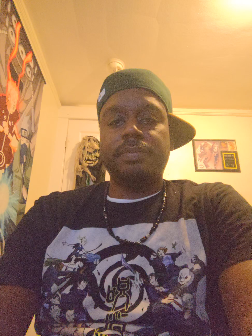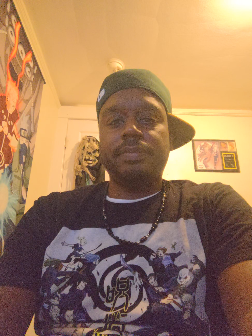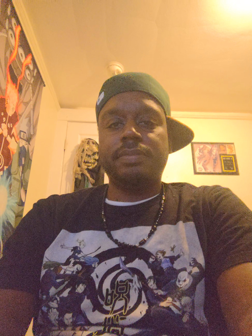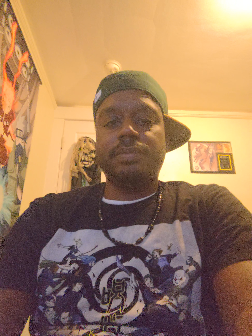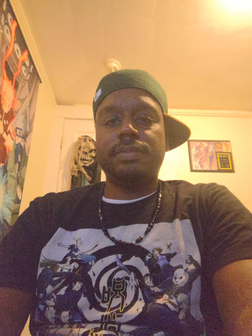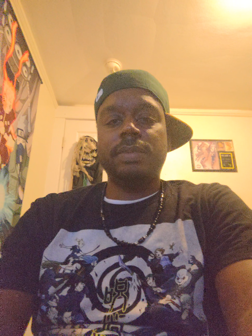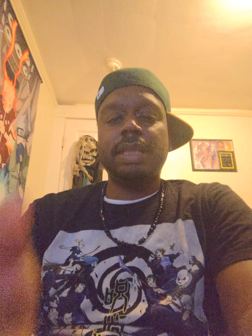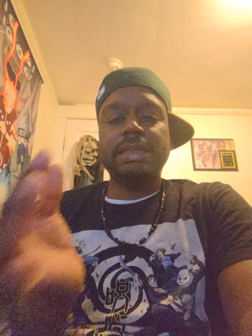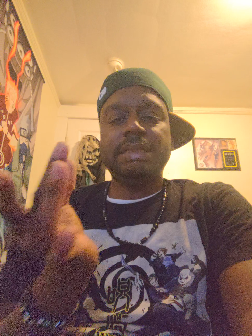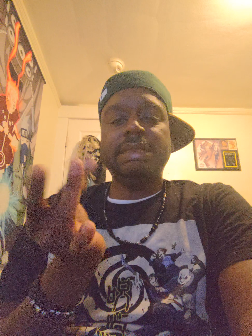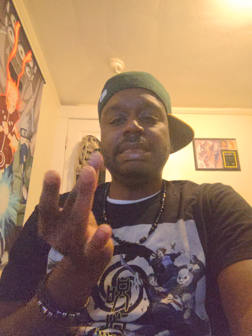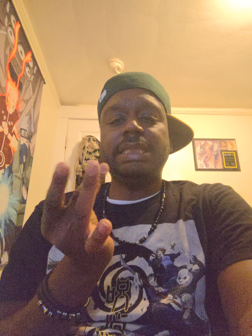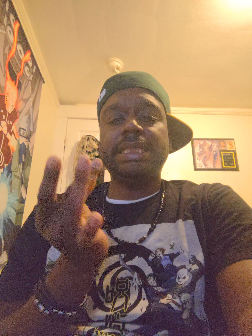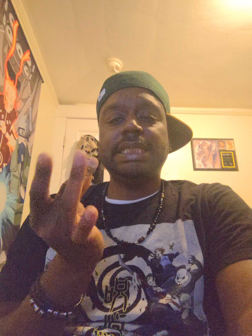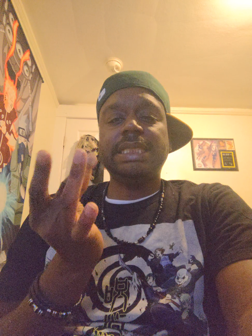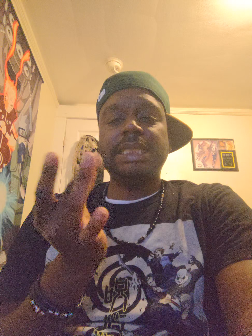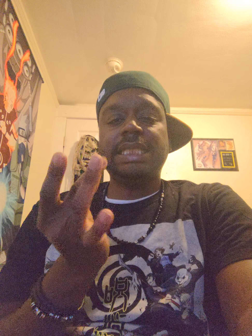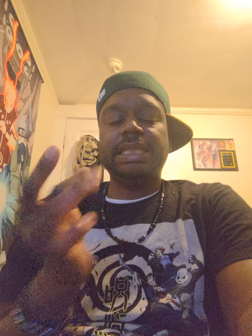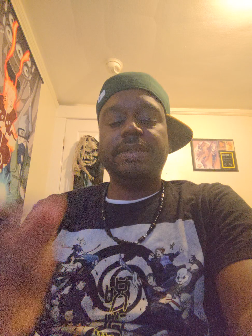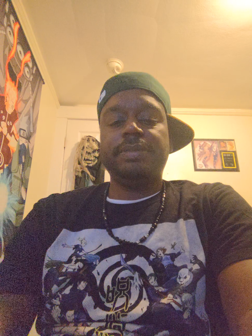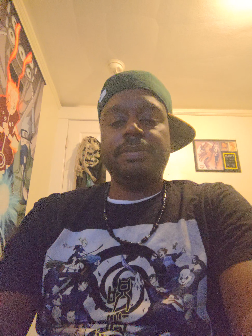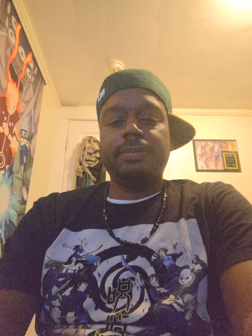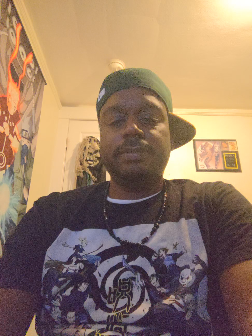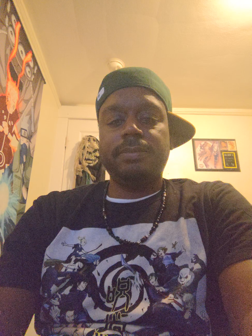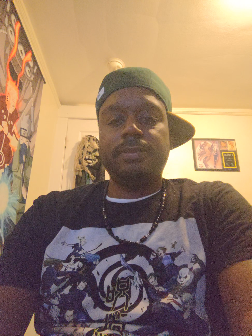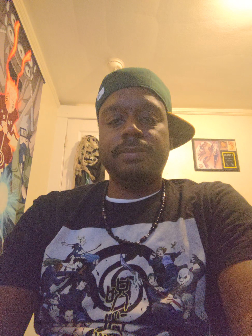sticky